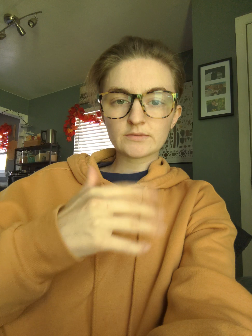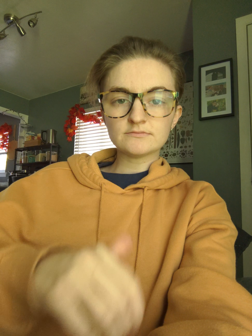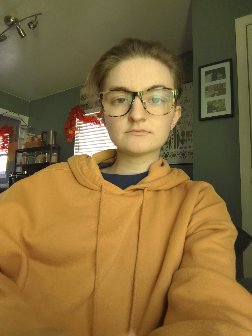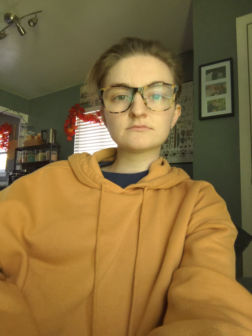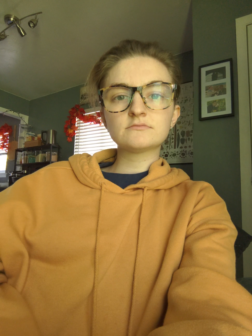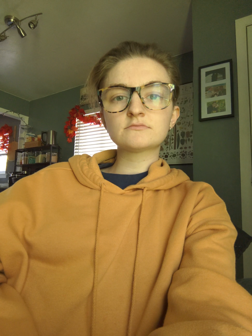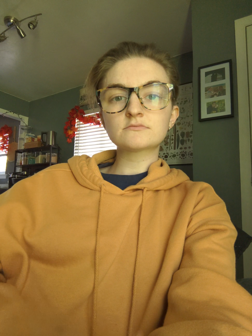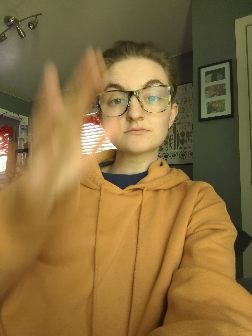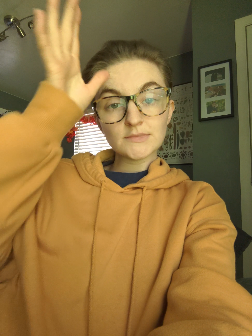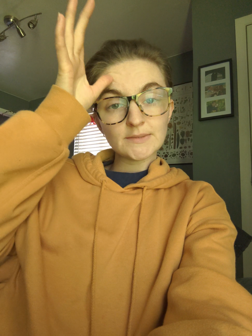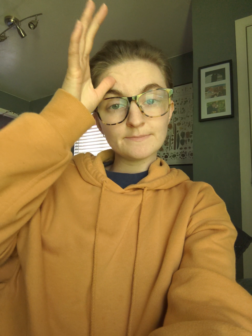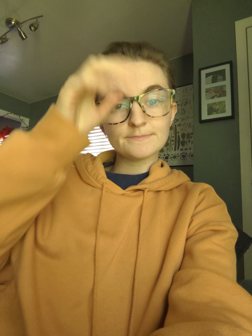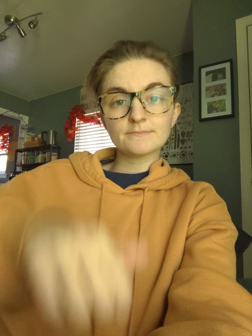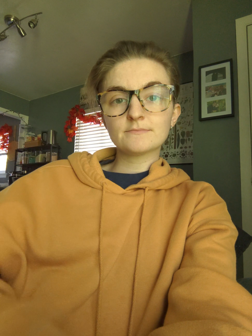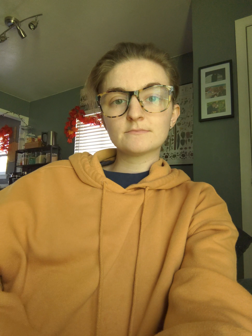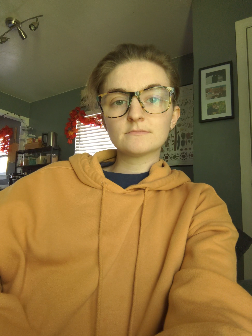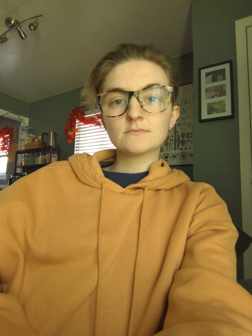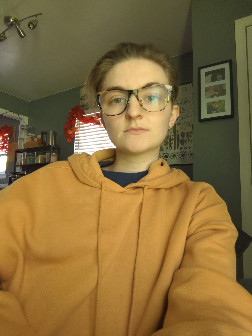daddy